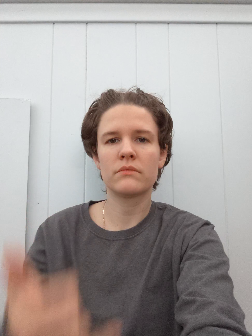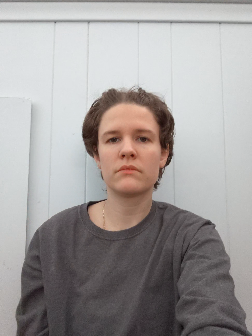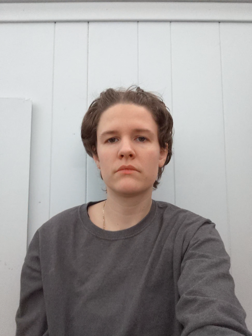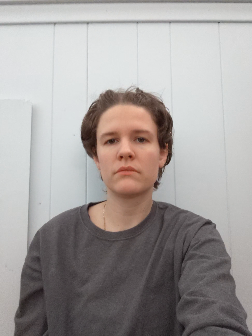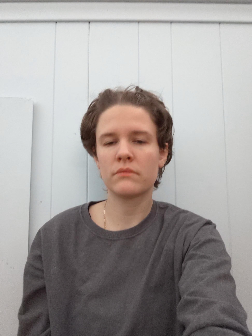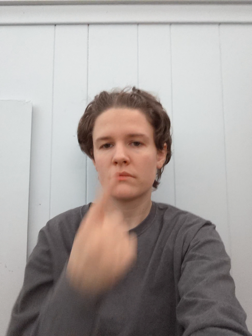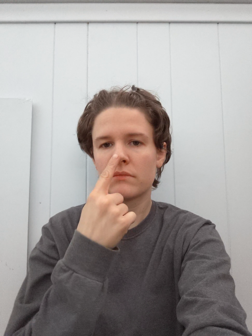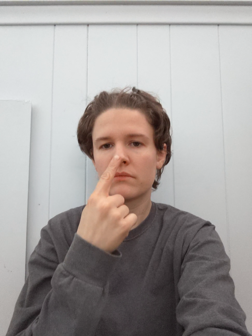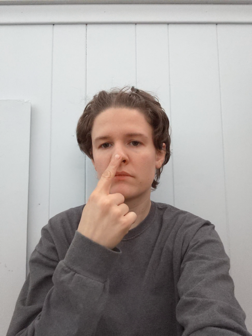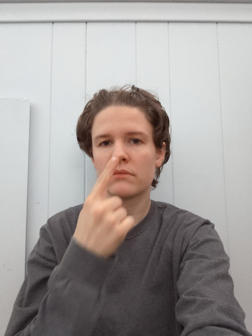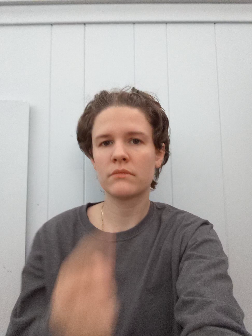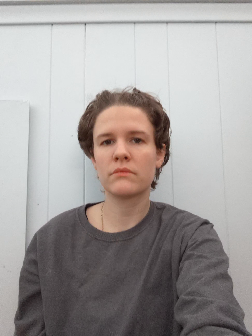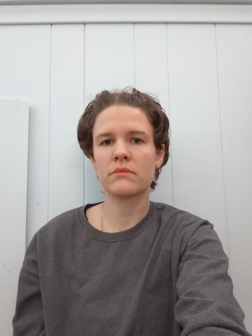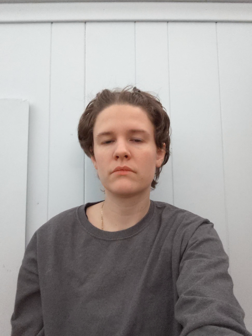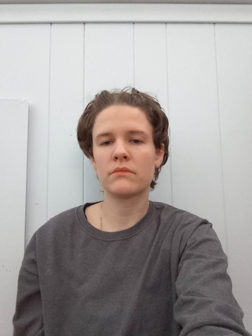nose